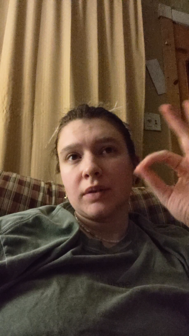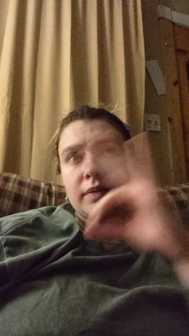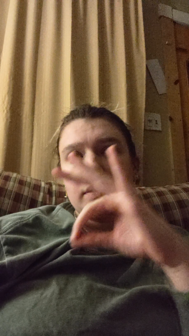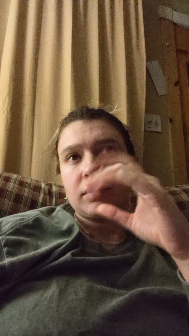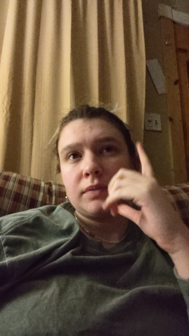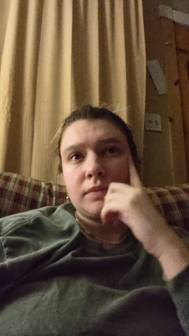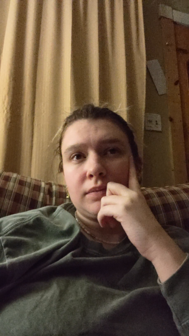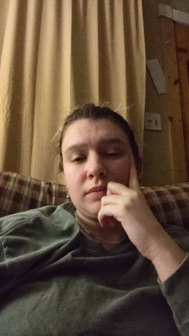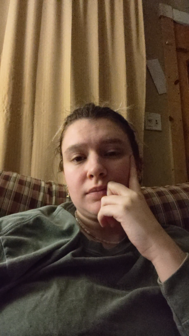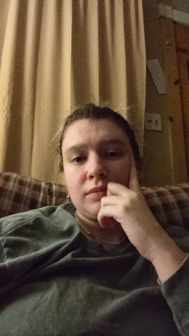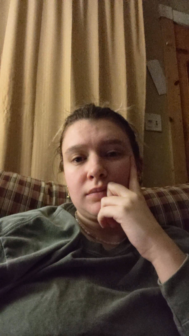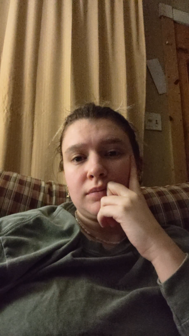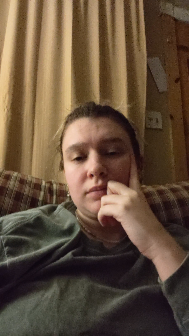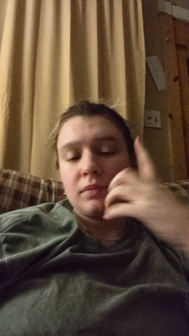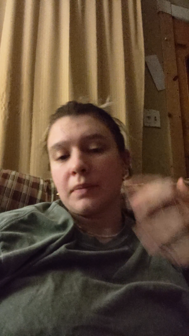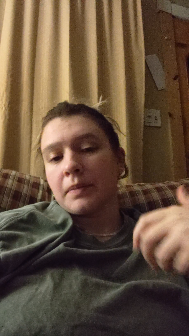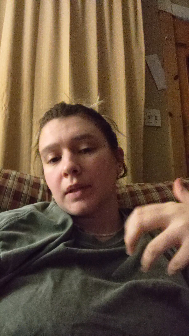monkey